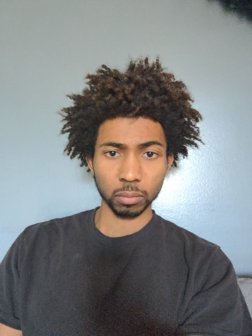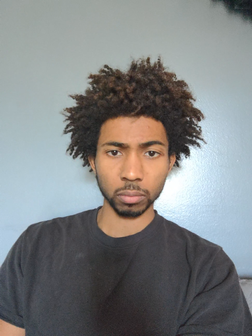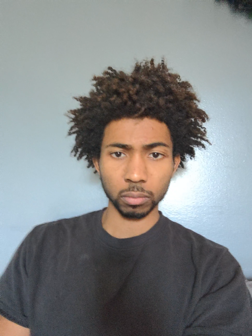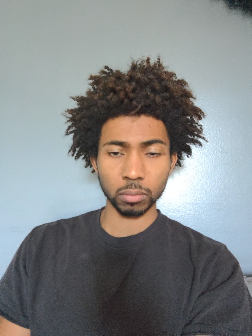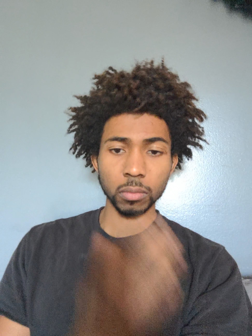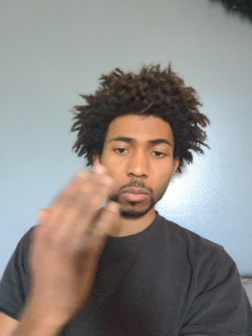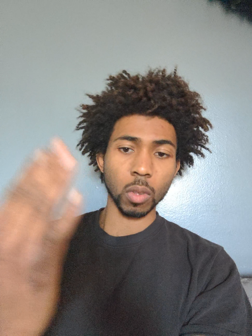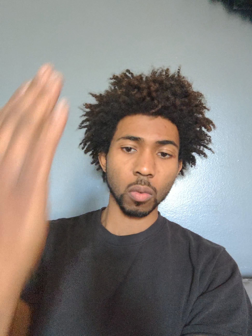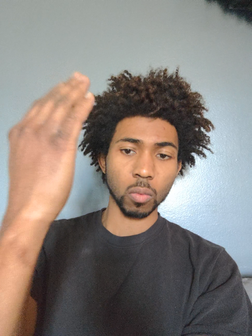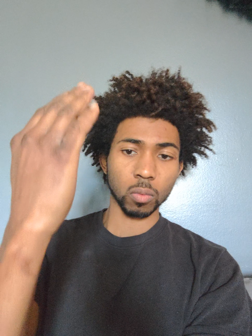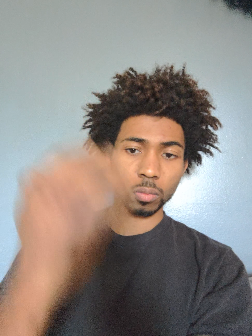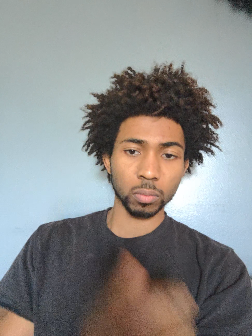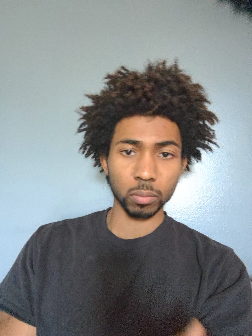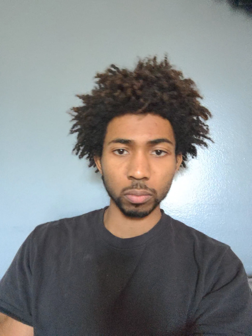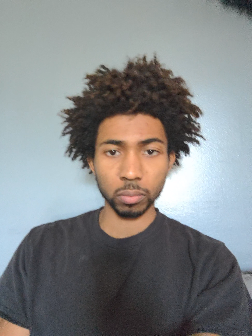morning